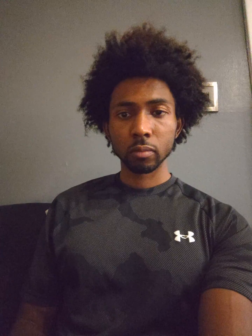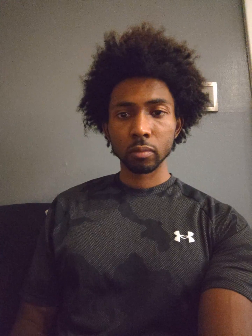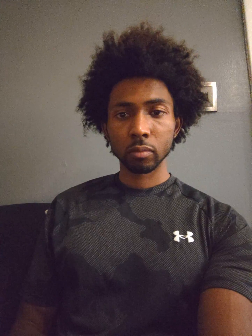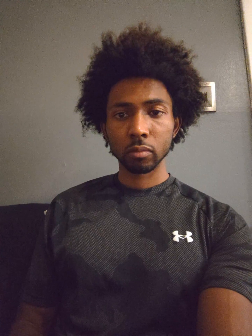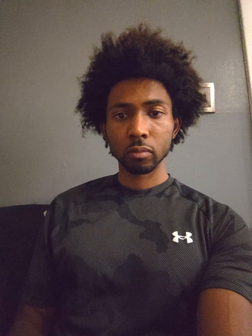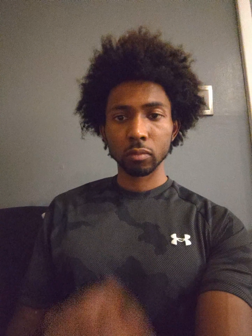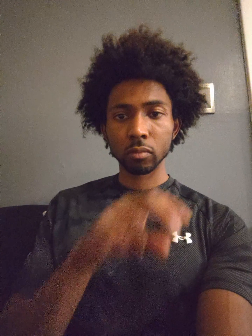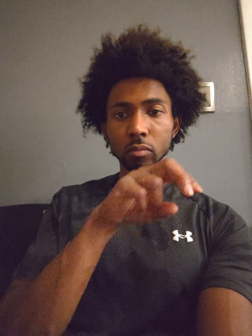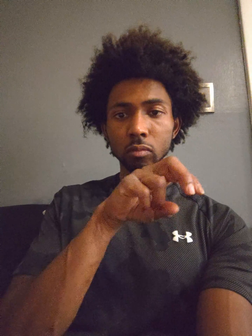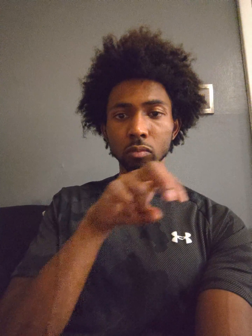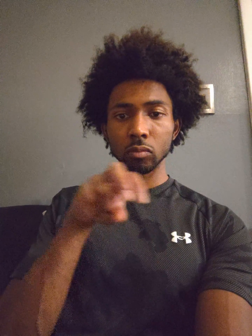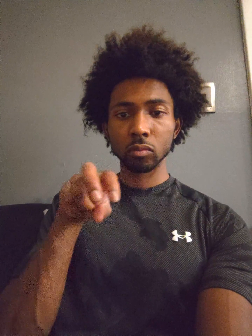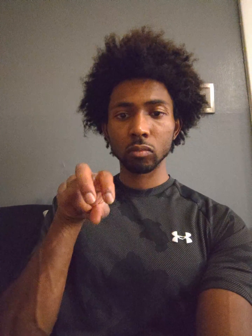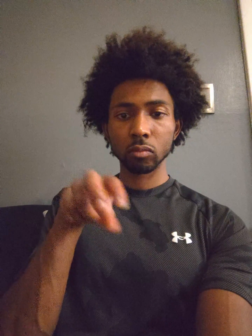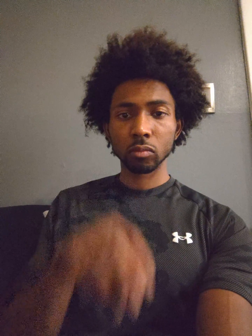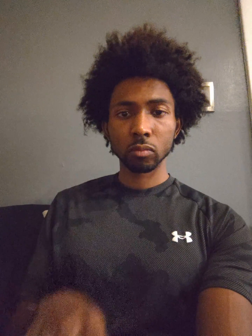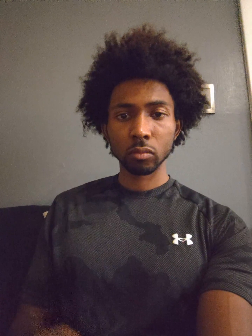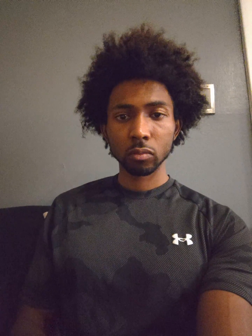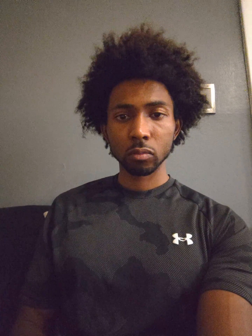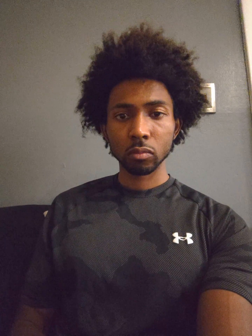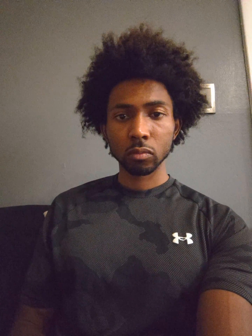porch